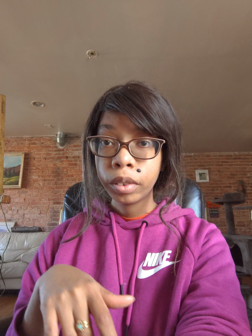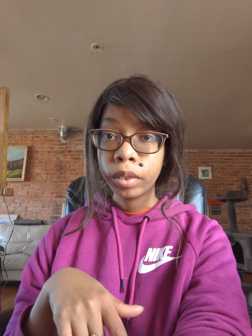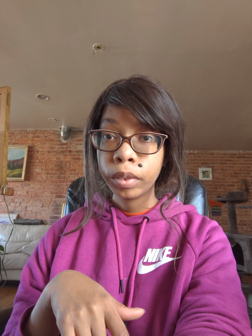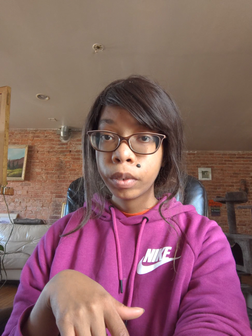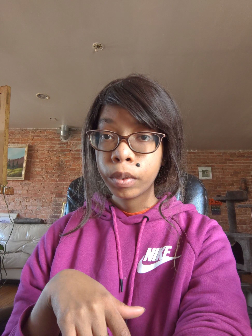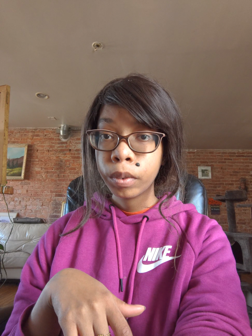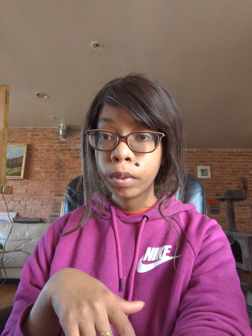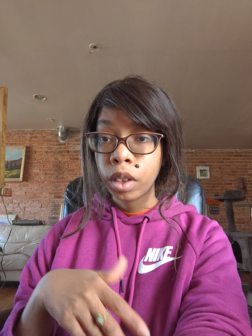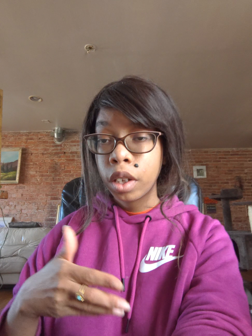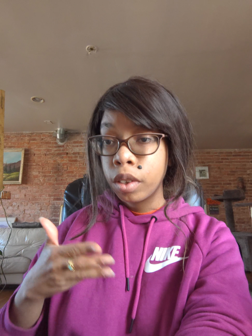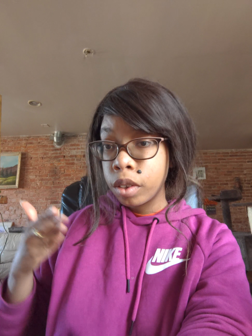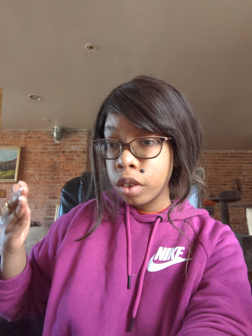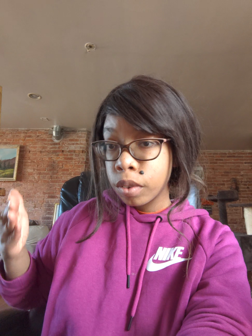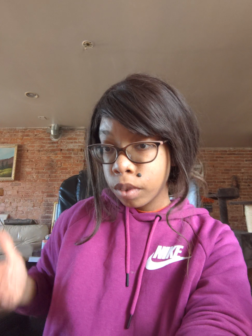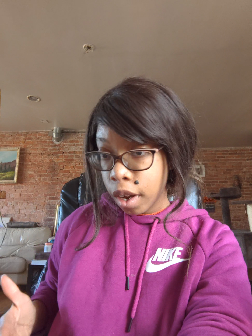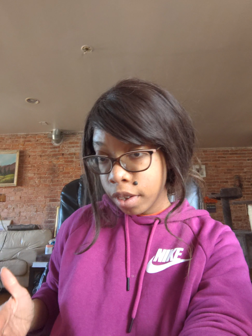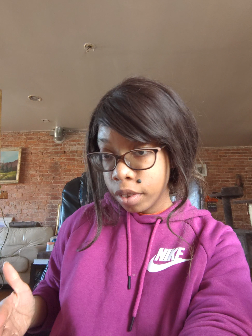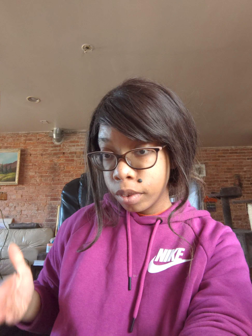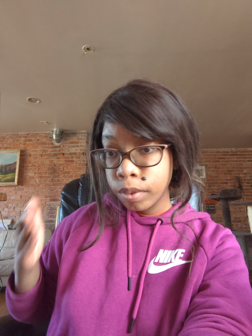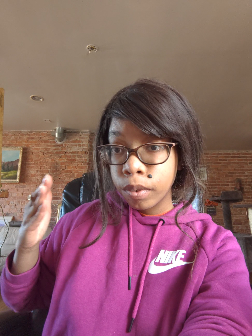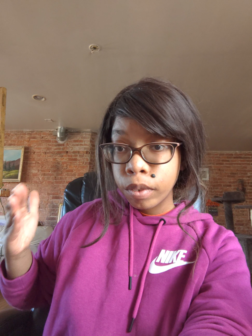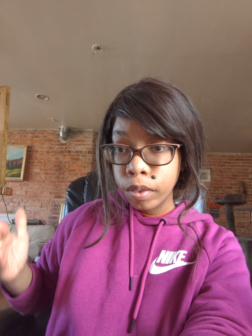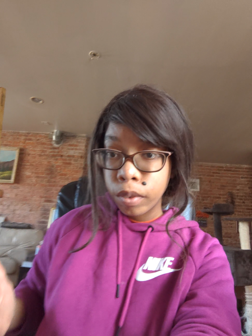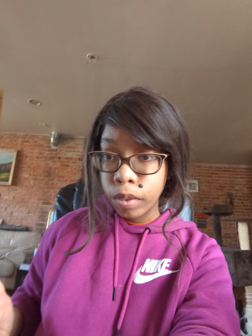beside